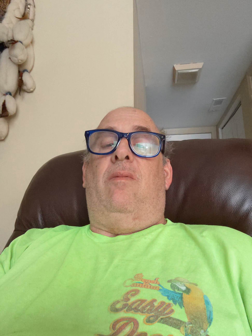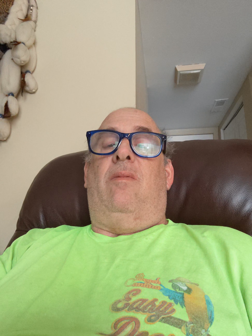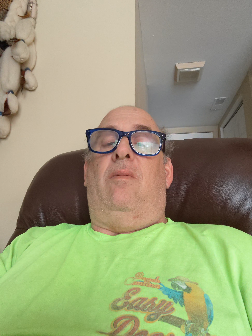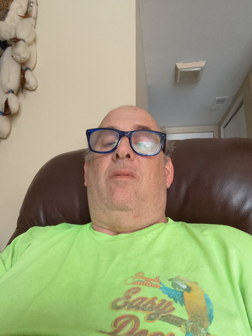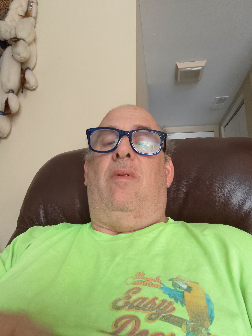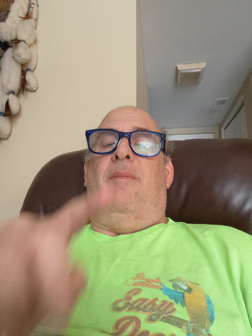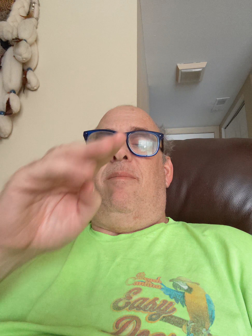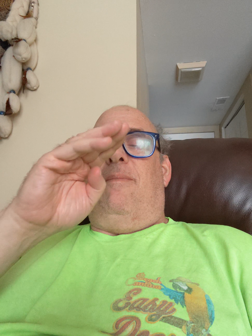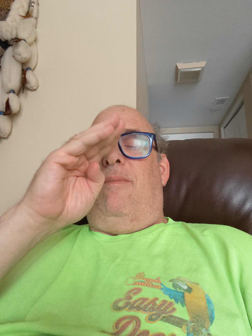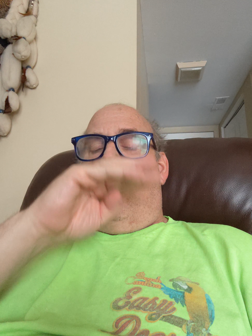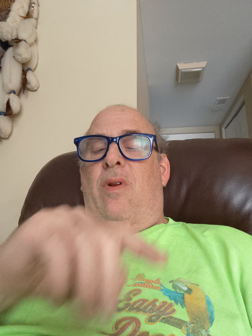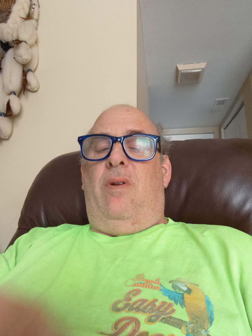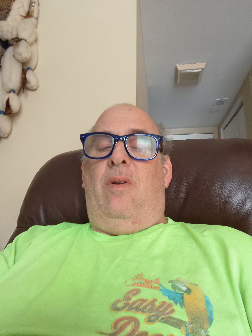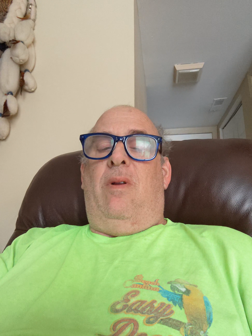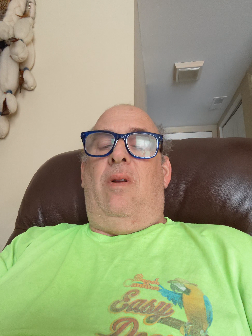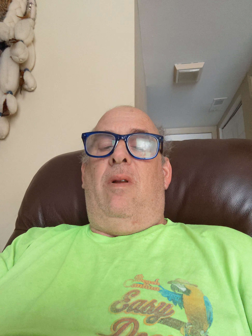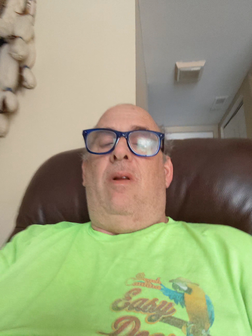mouse